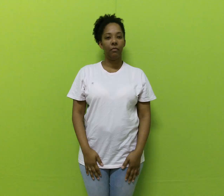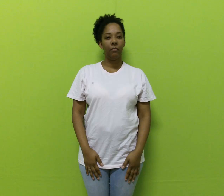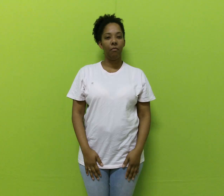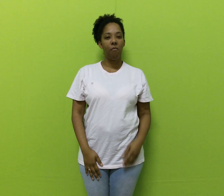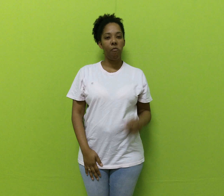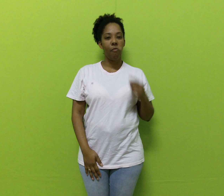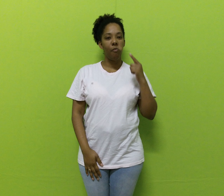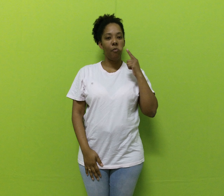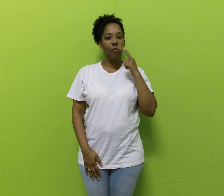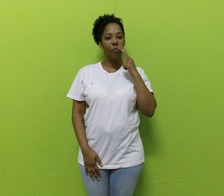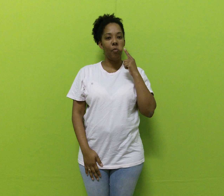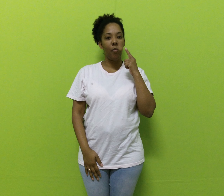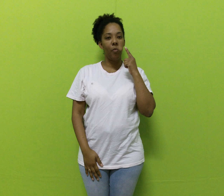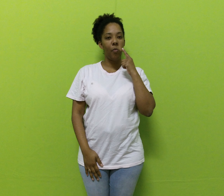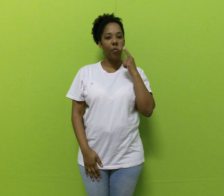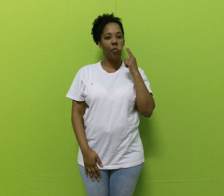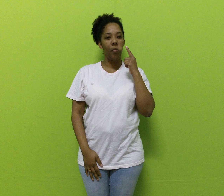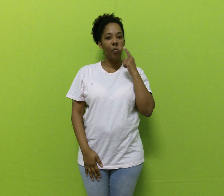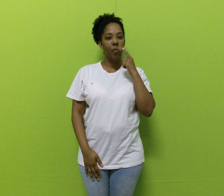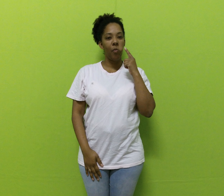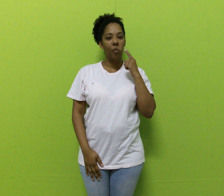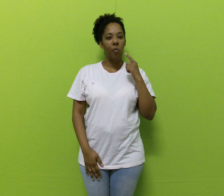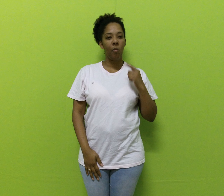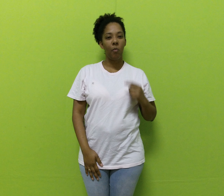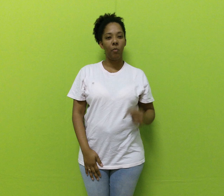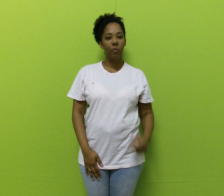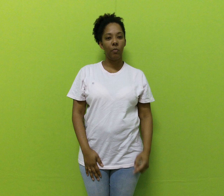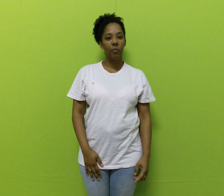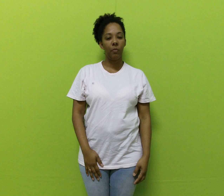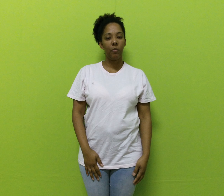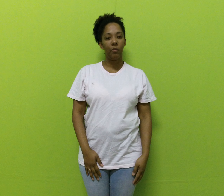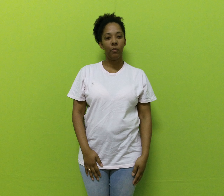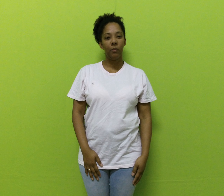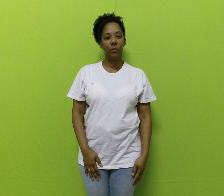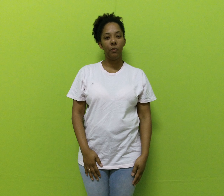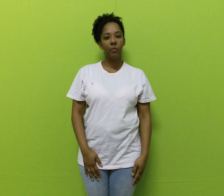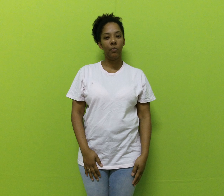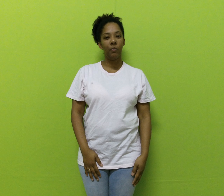bala